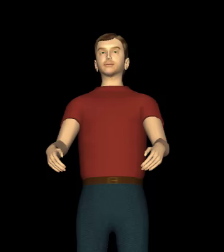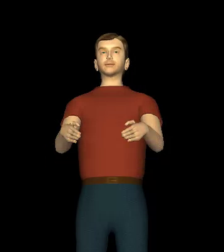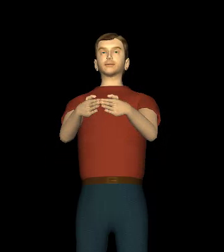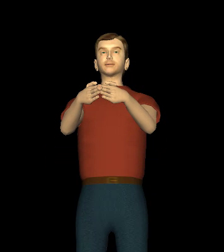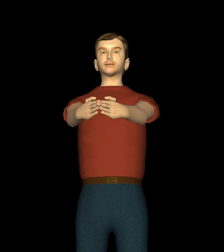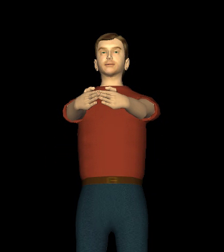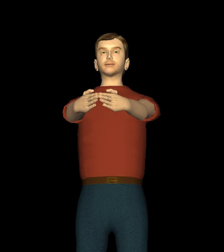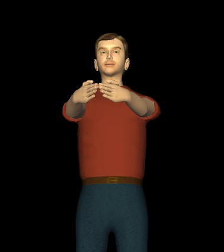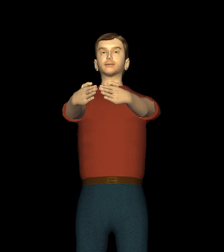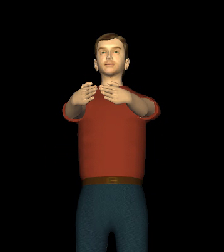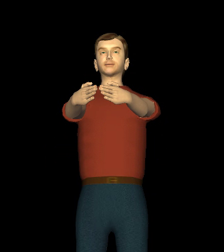قارب